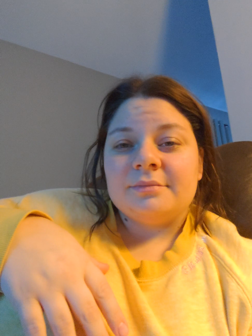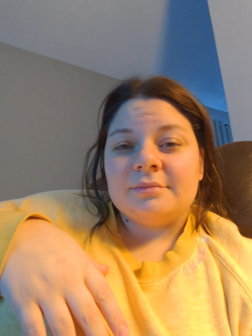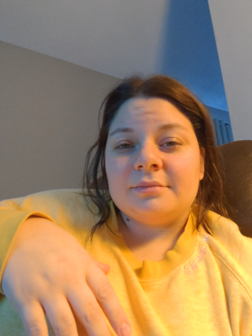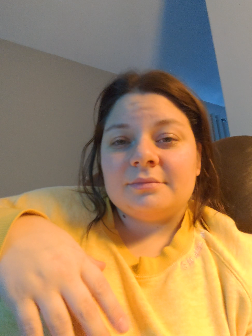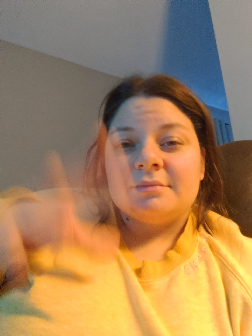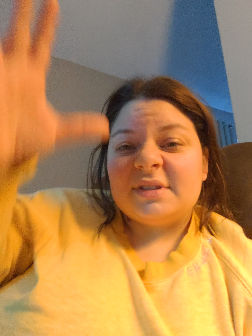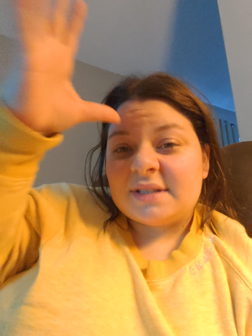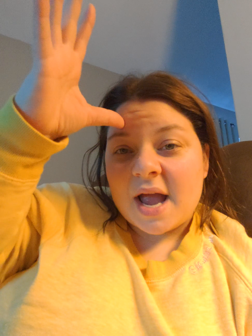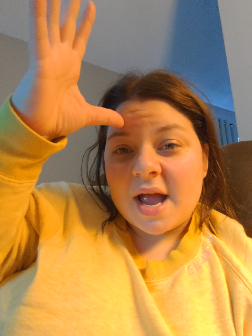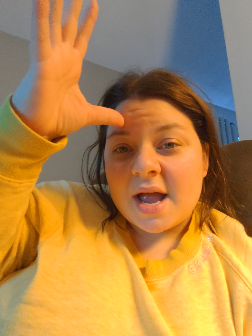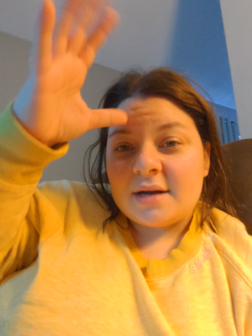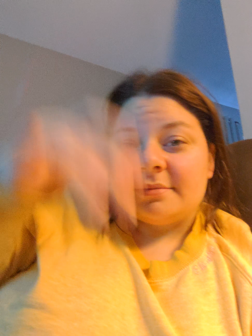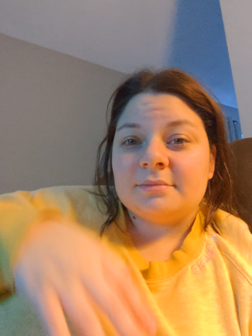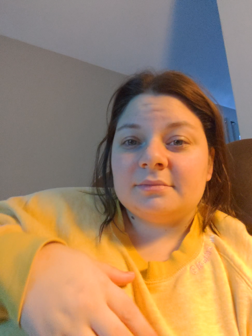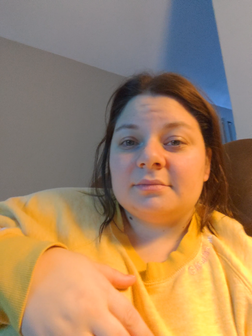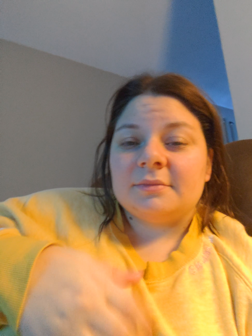dad